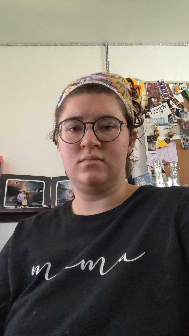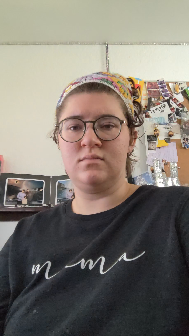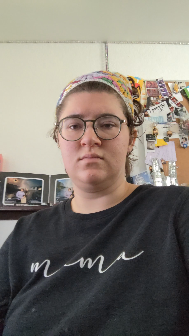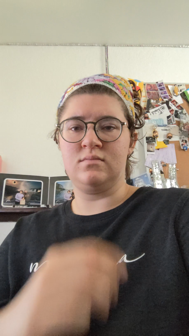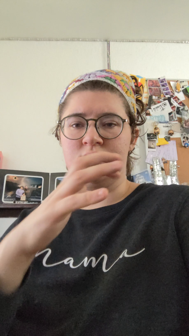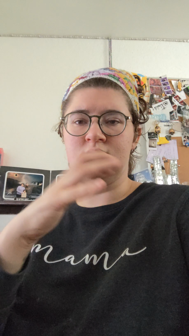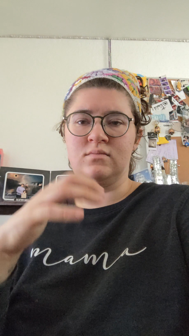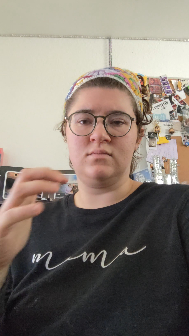grapes